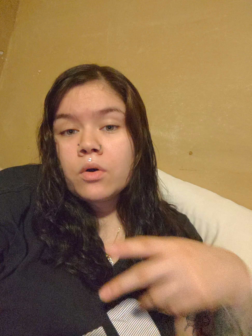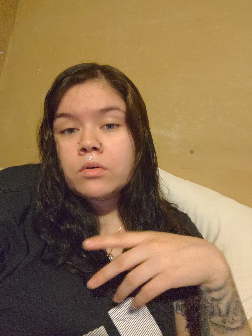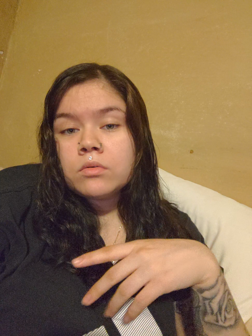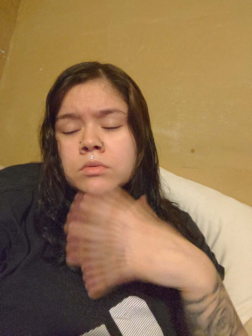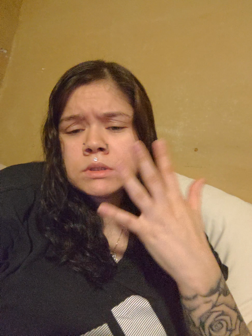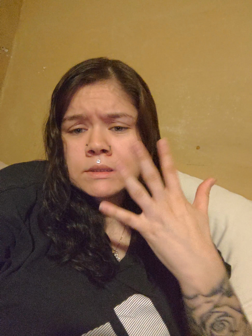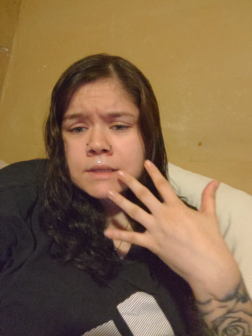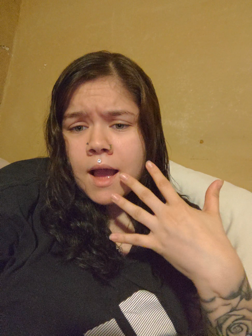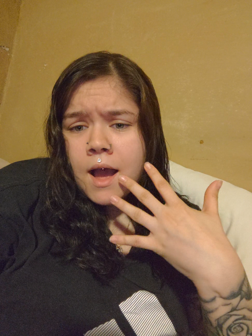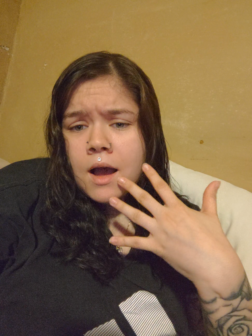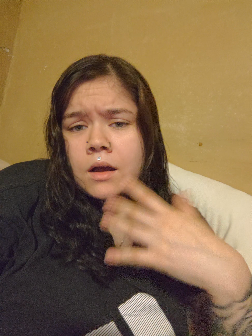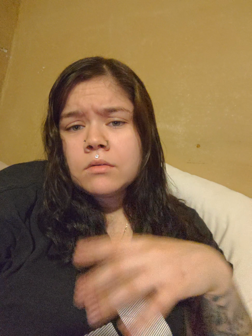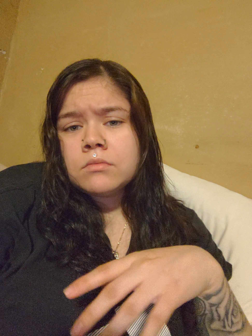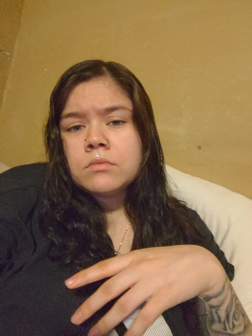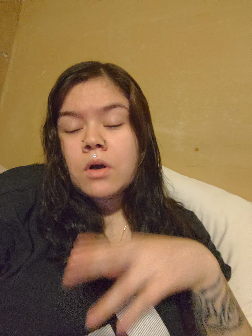sad